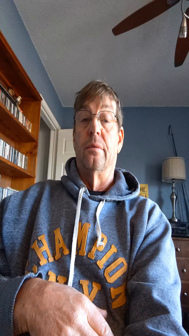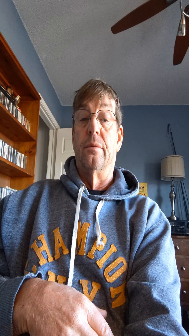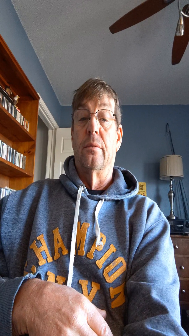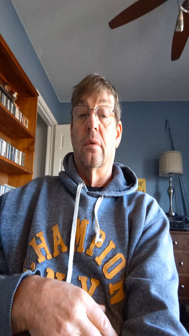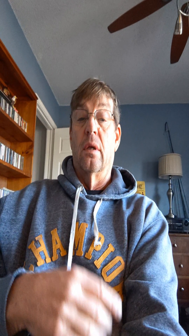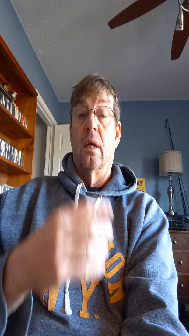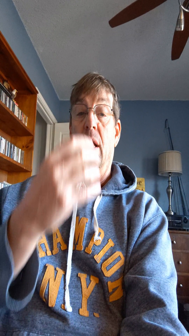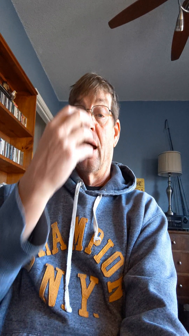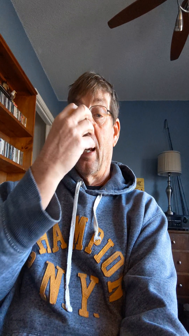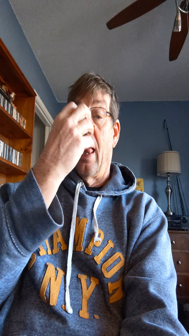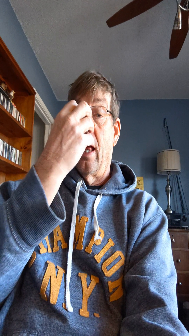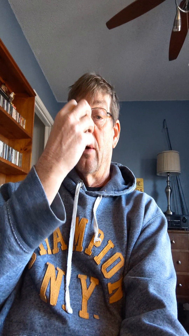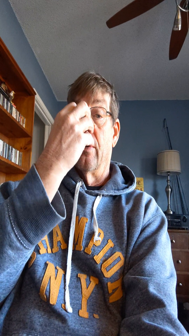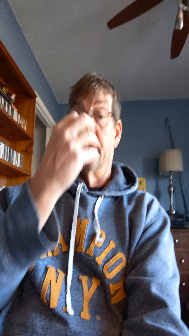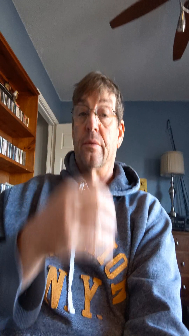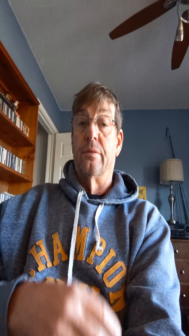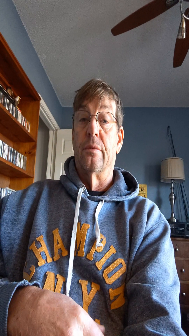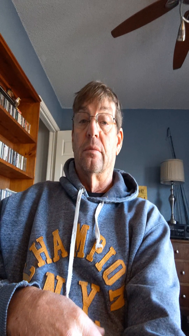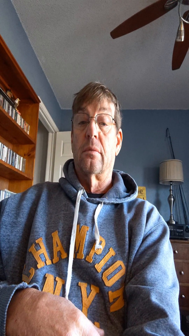clown